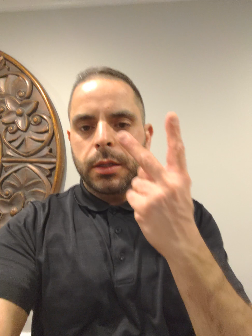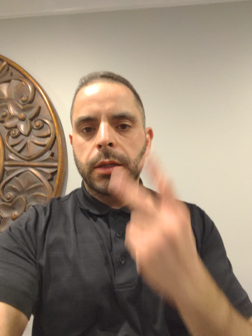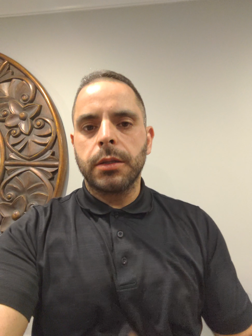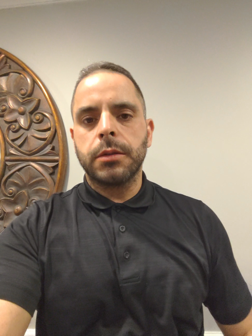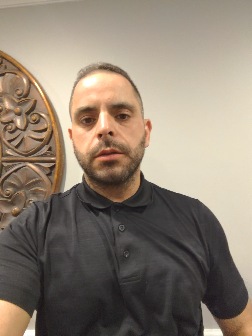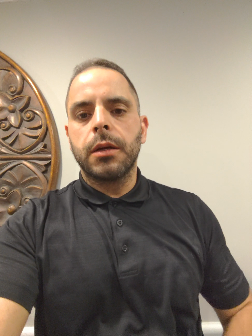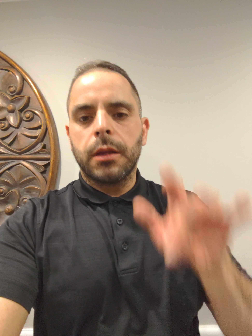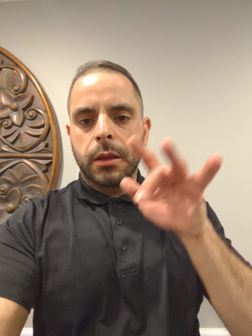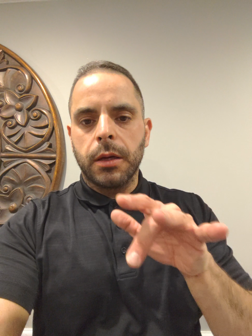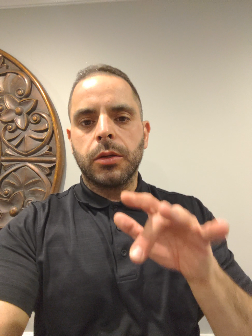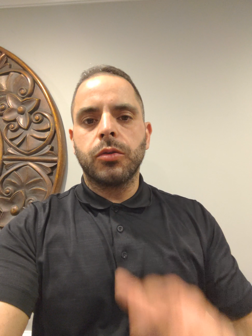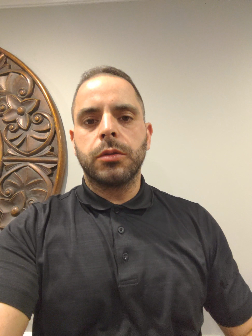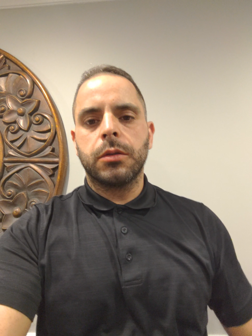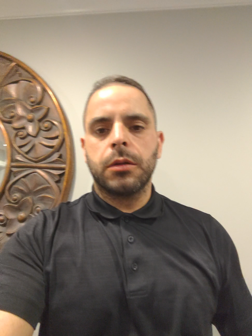touch